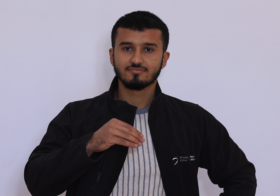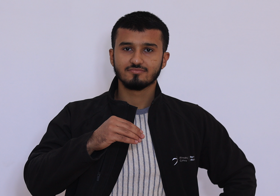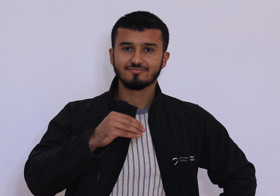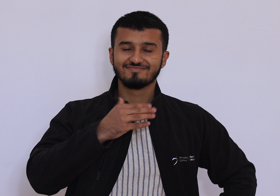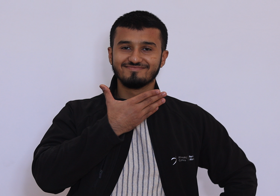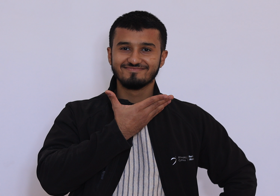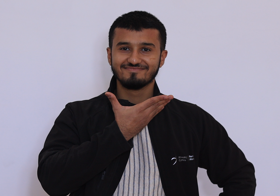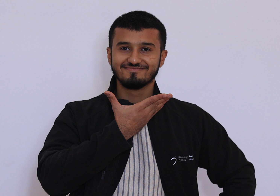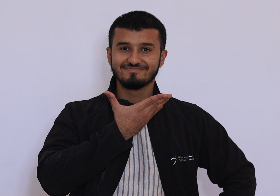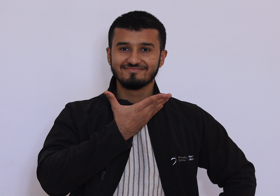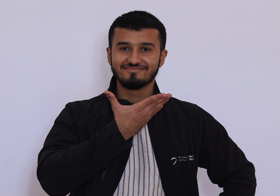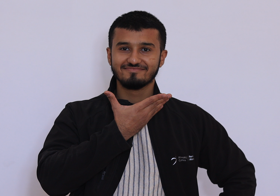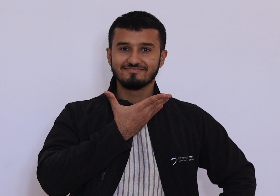glad